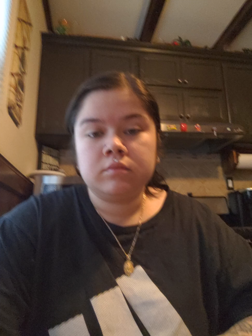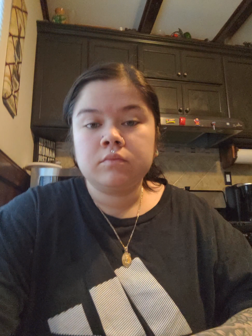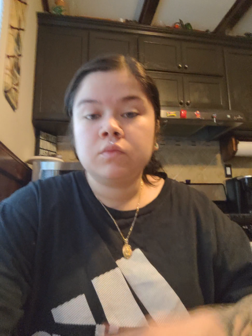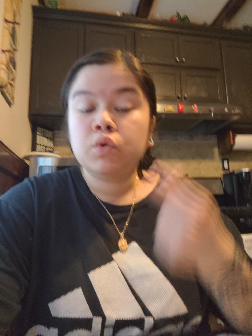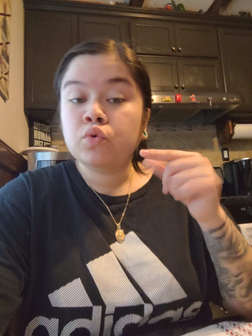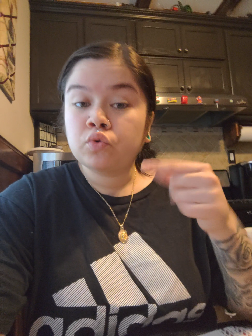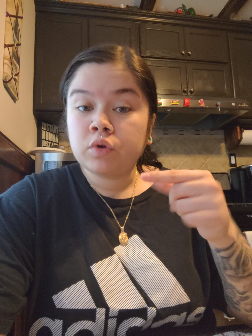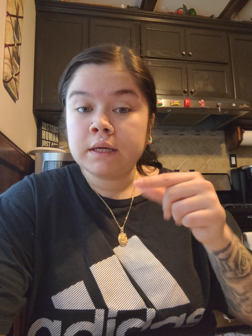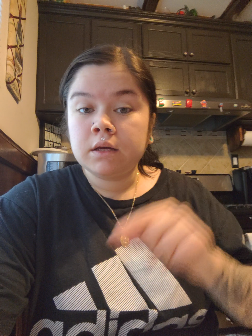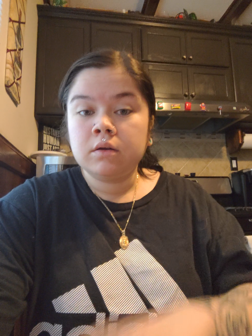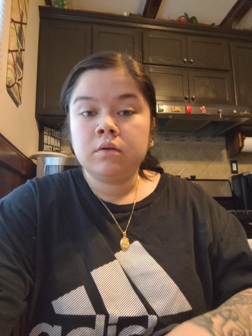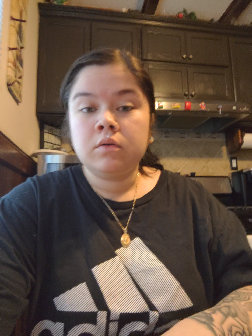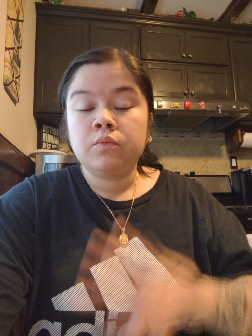green